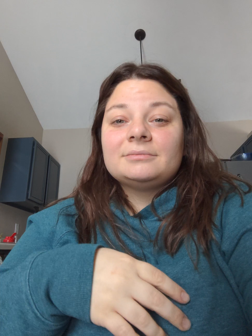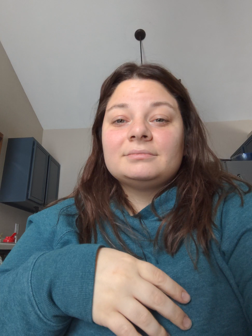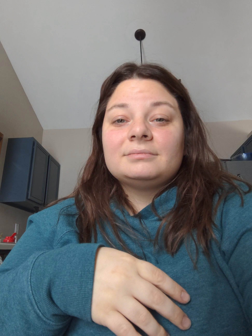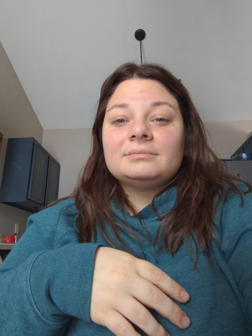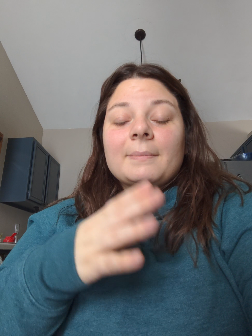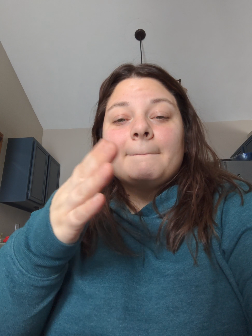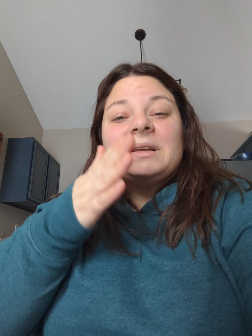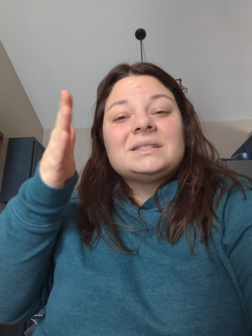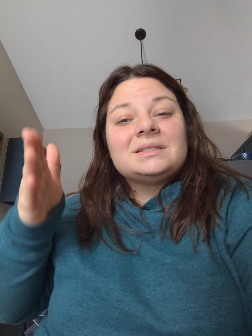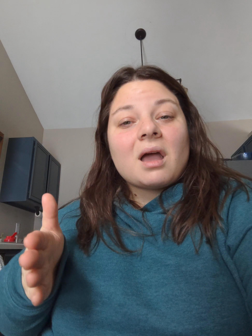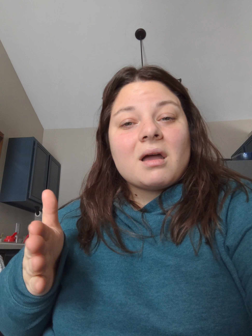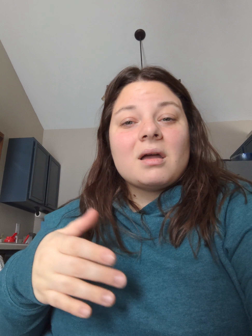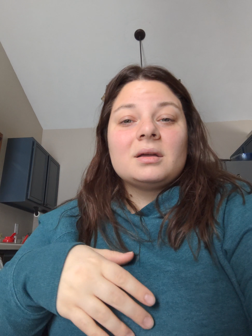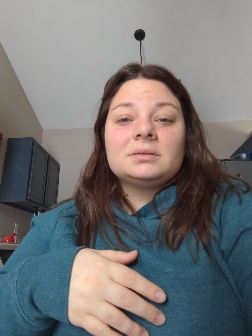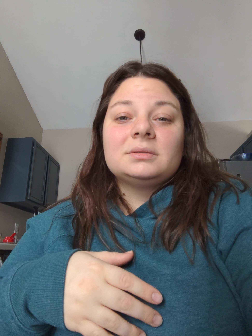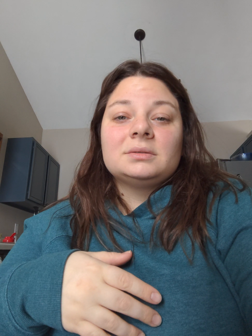beside